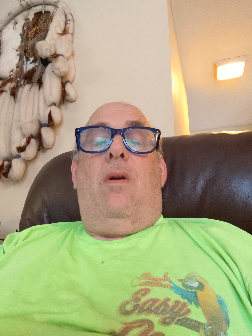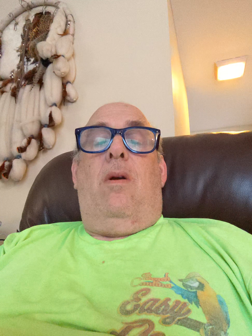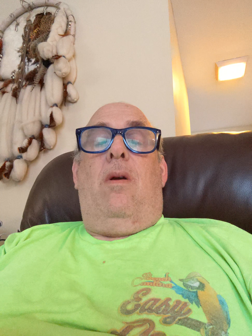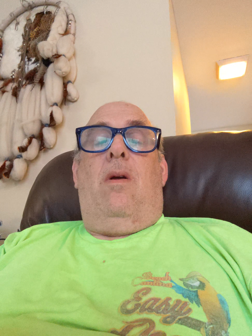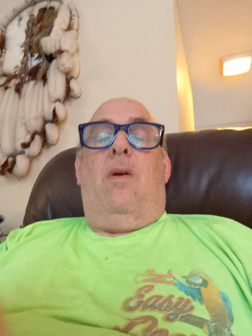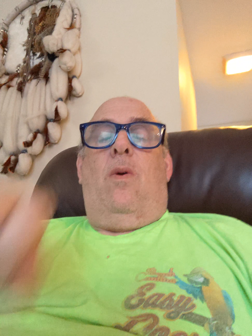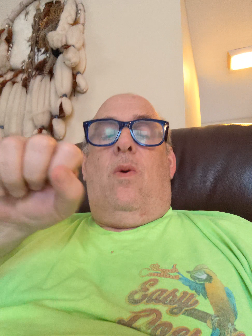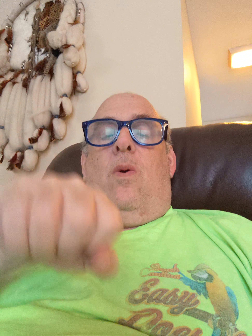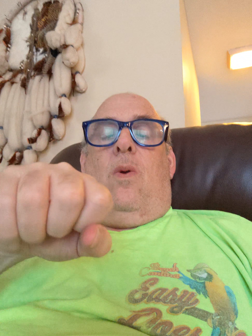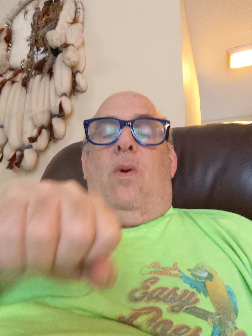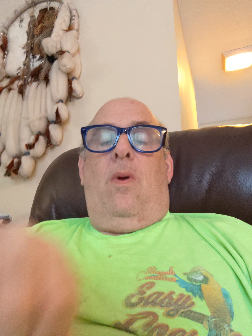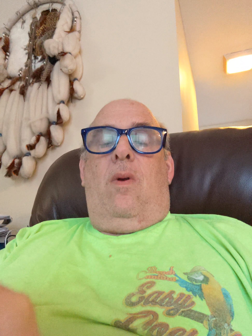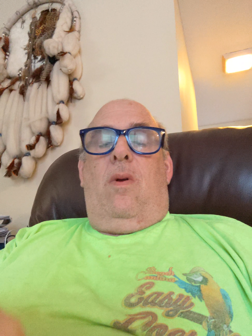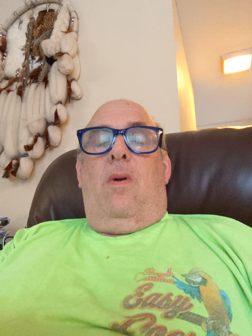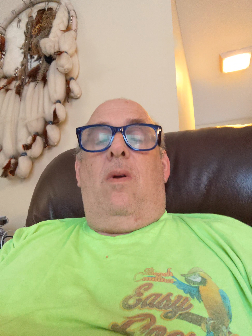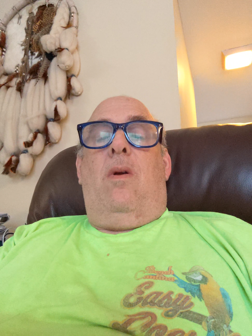shoe